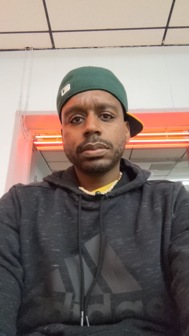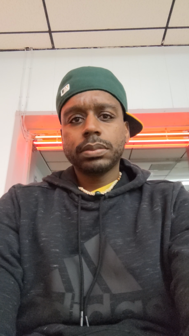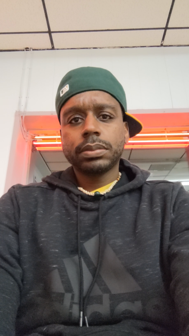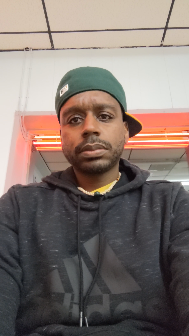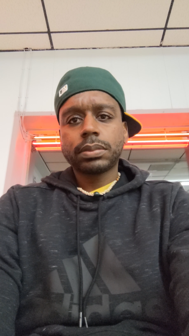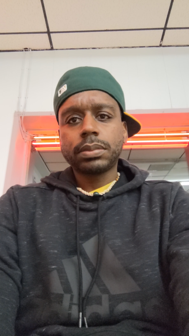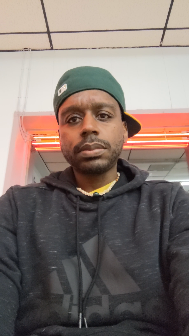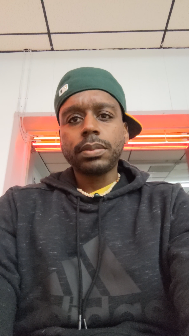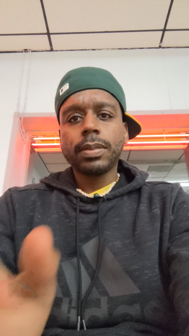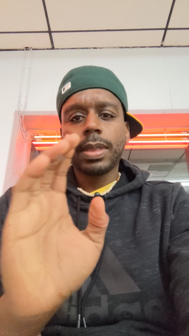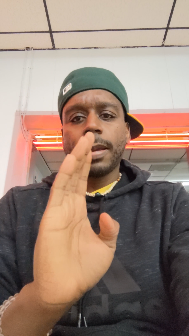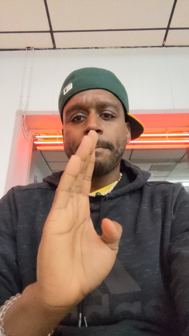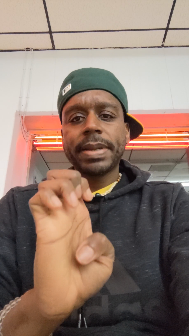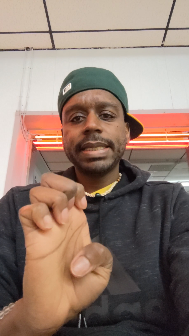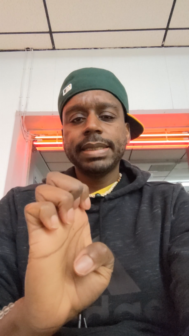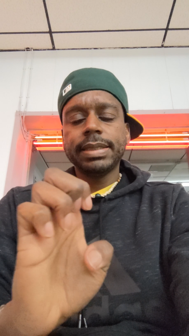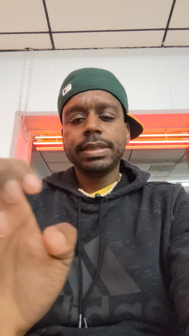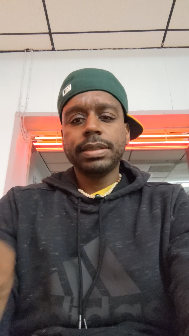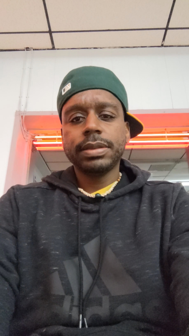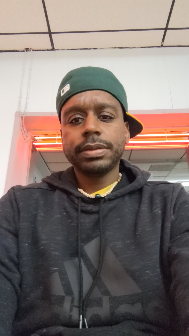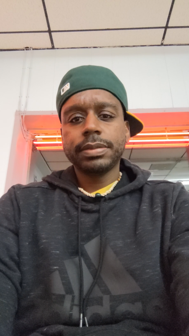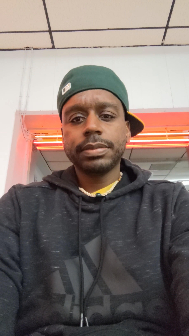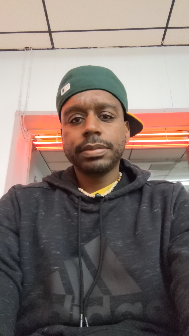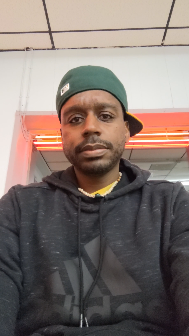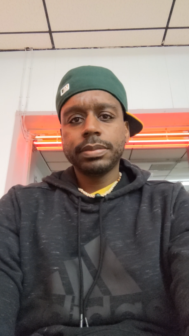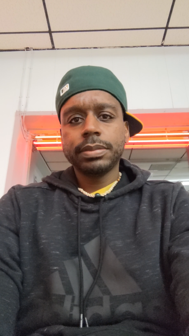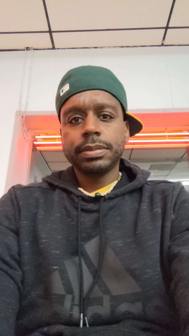be